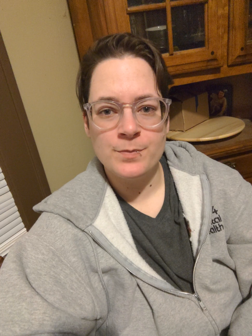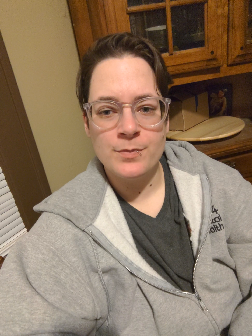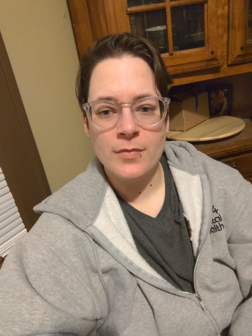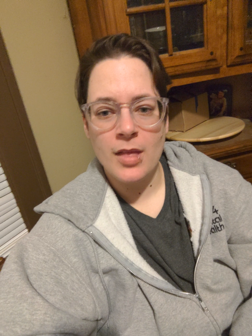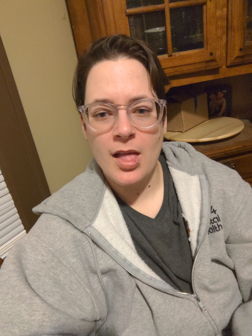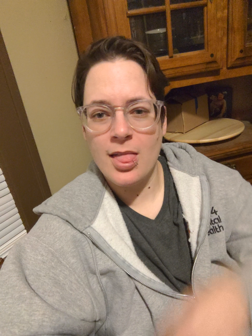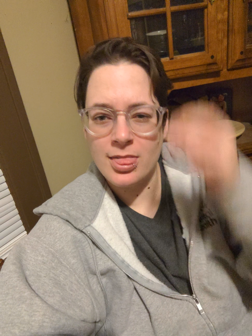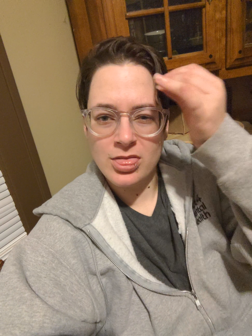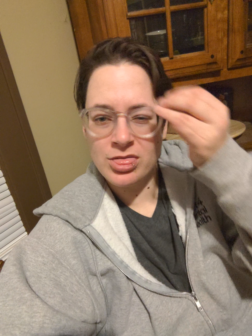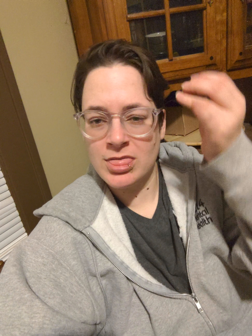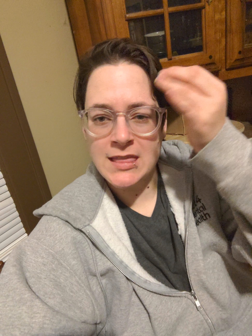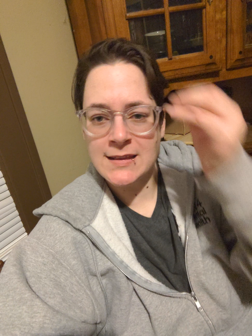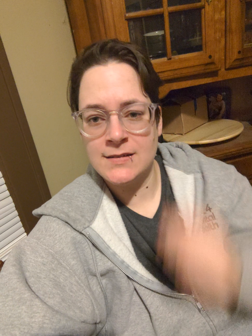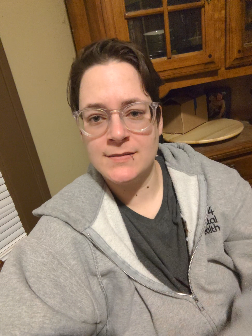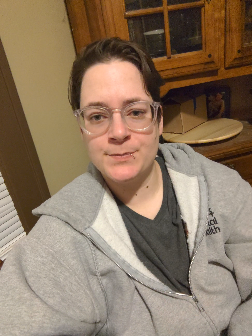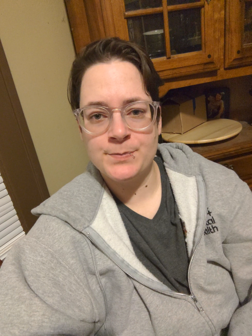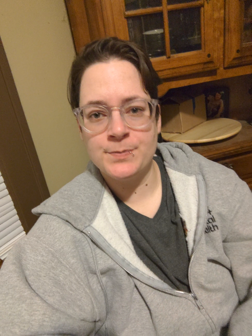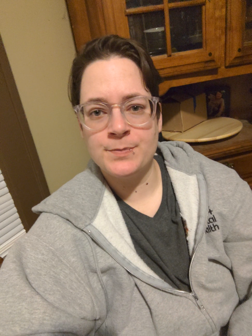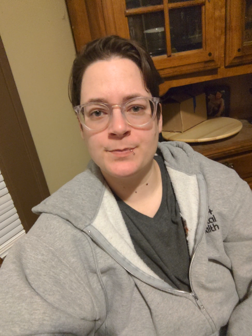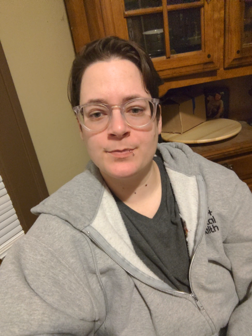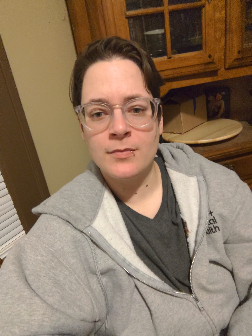think